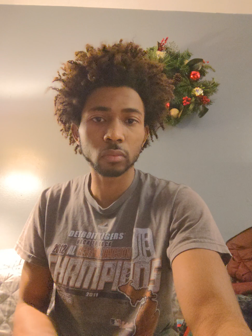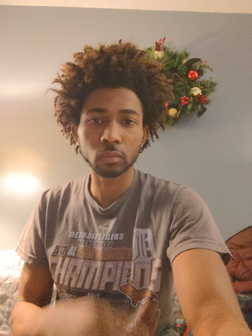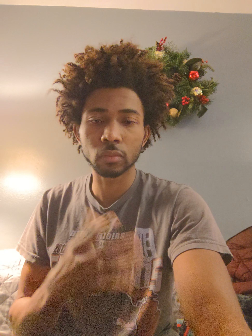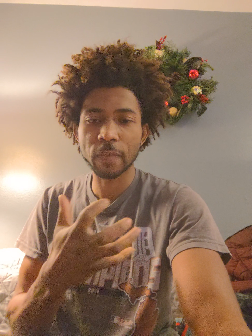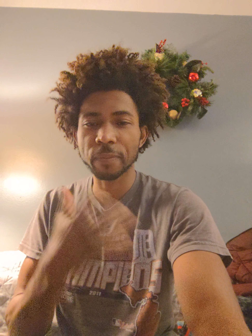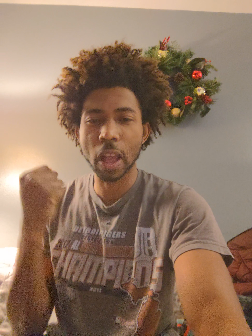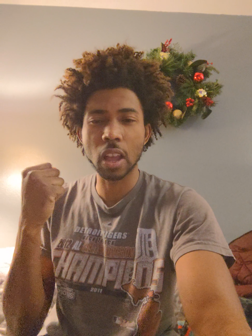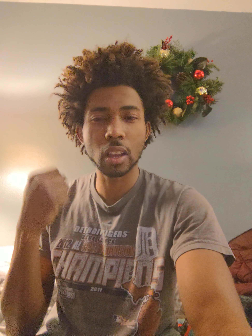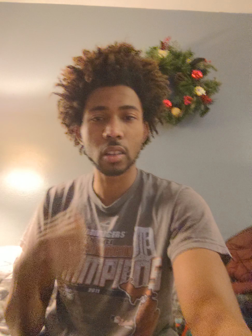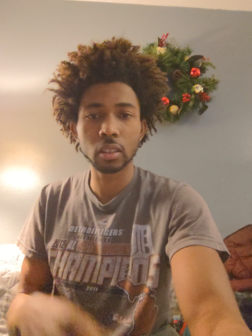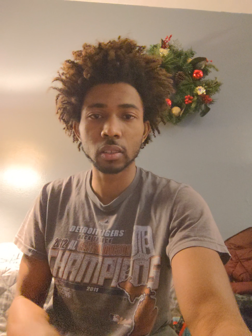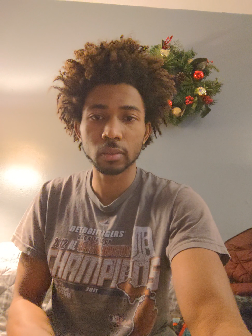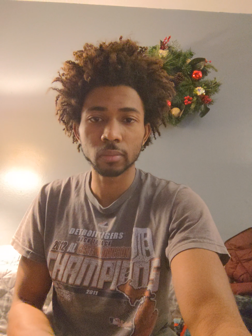fast